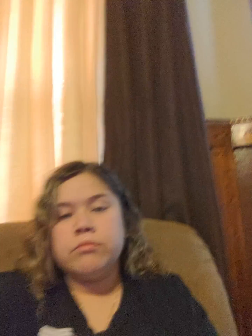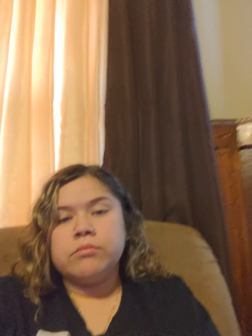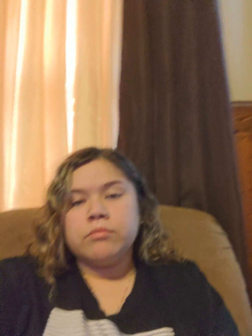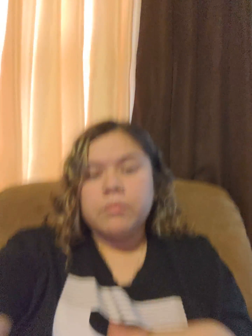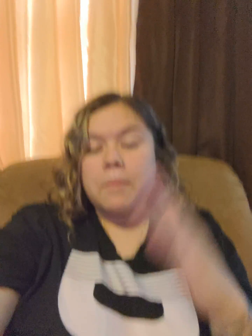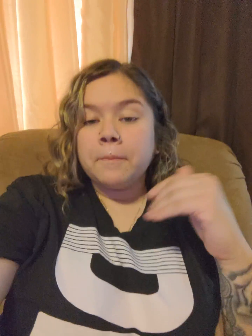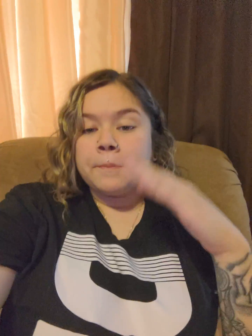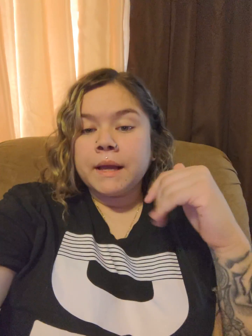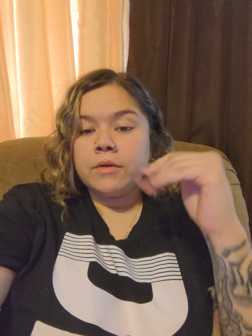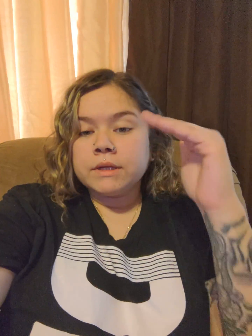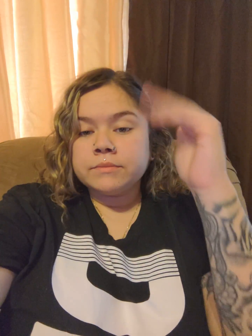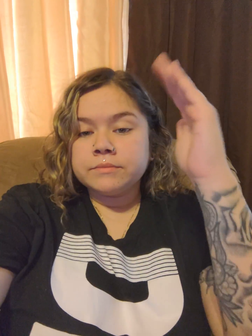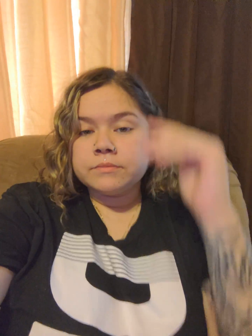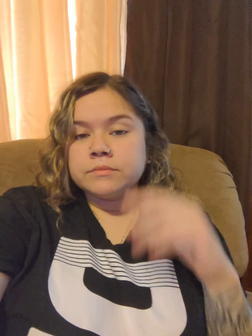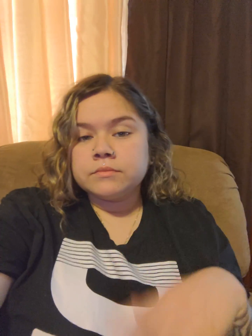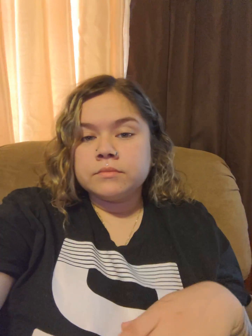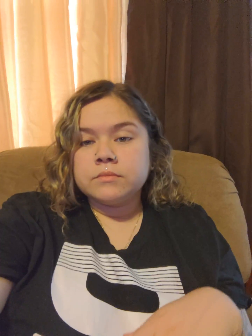build